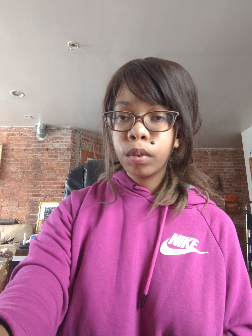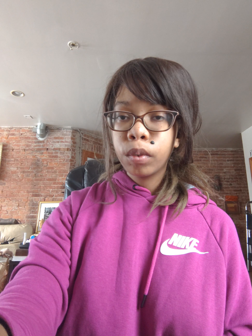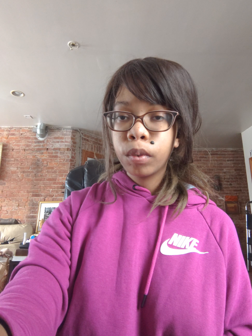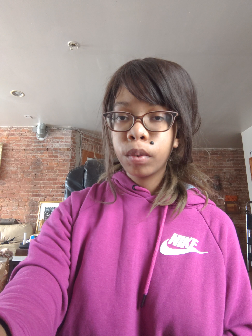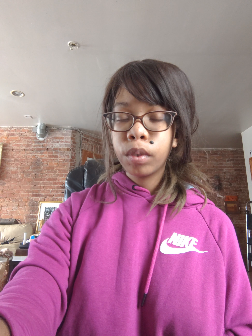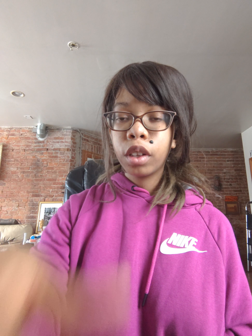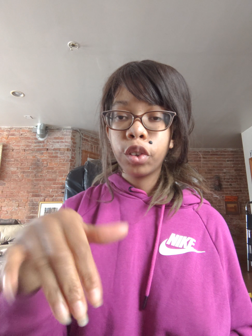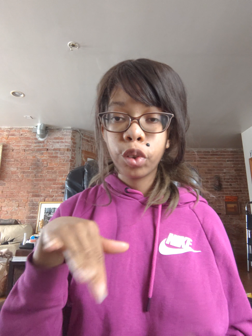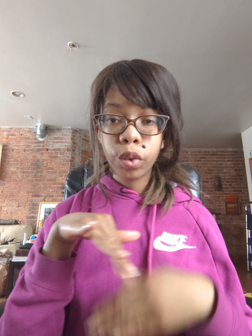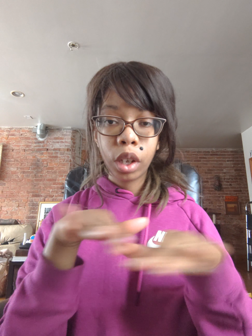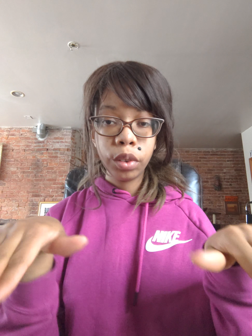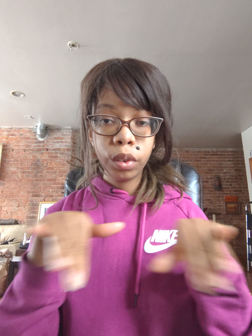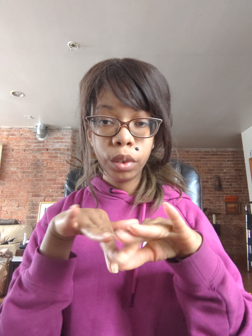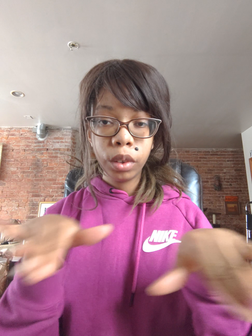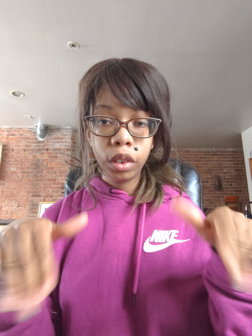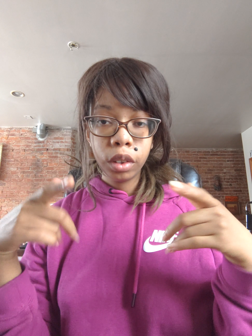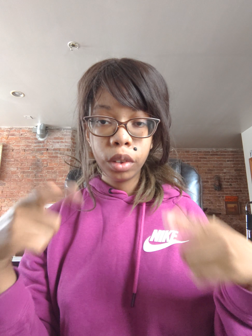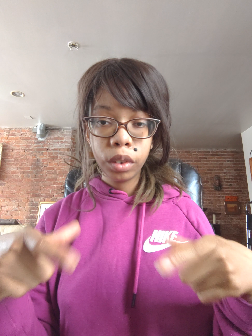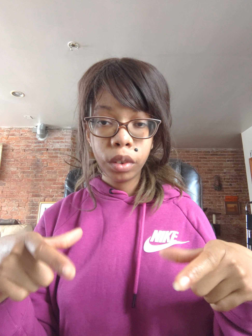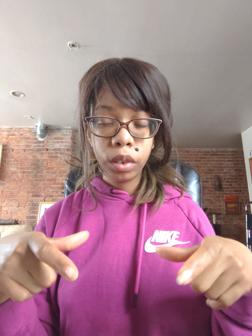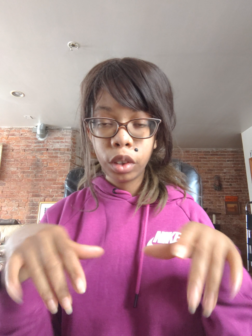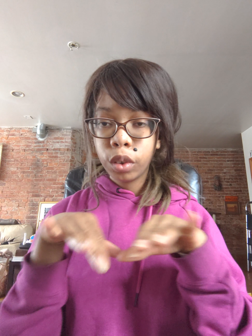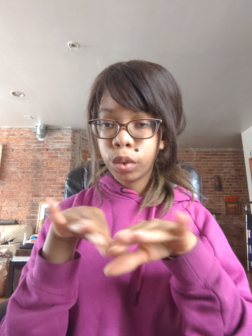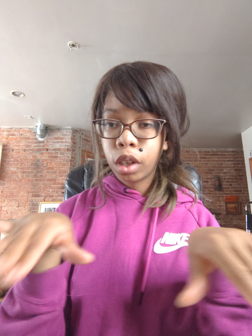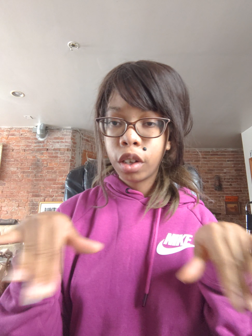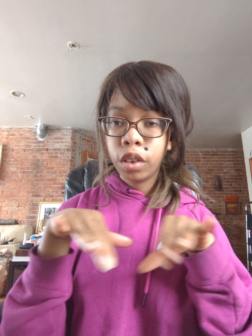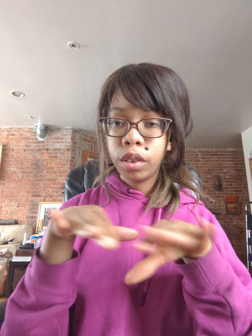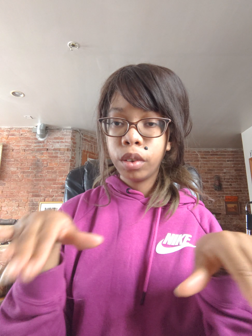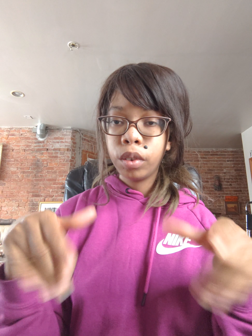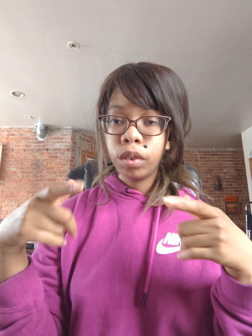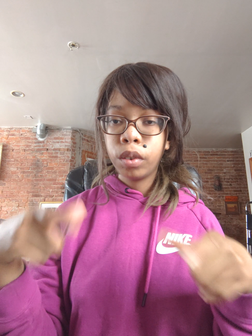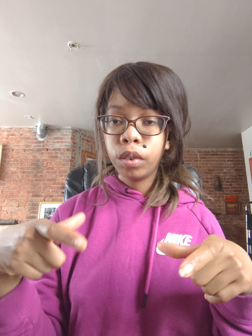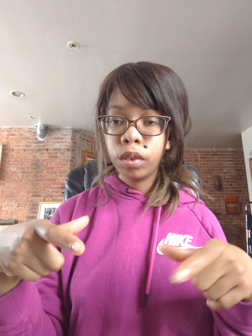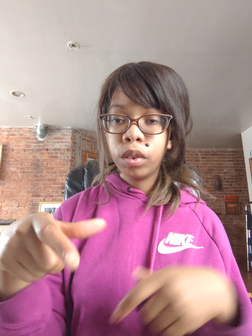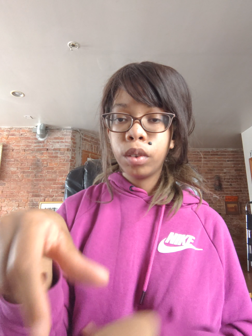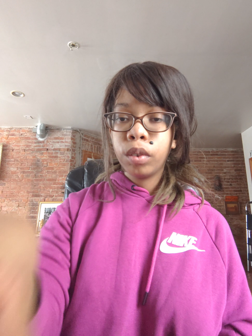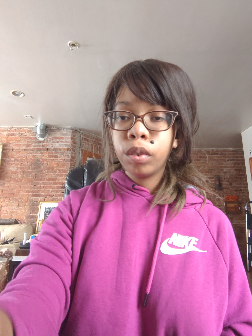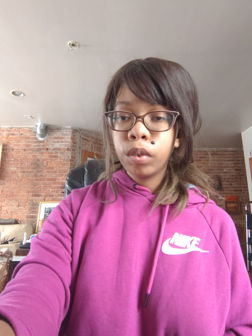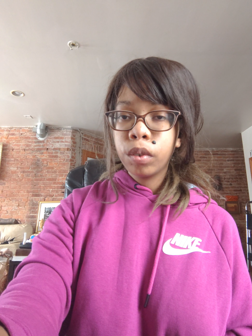pool